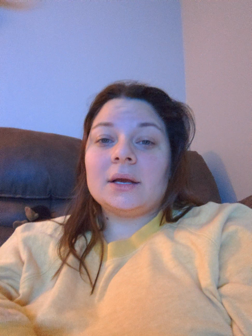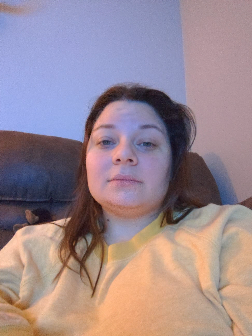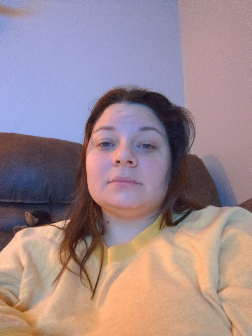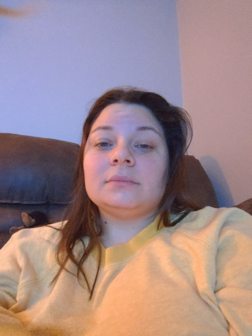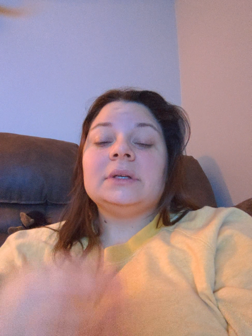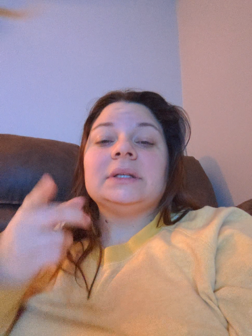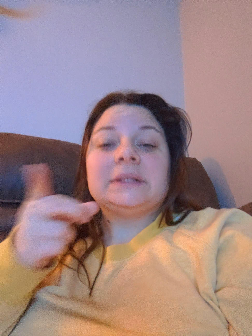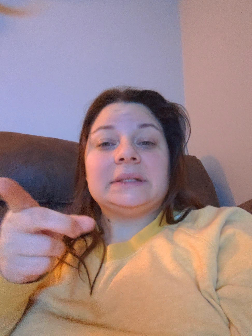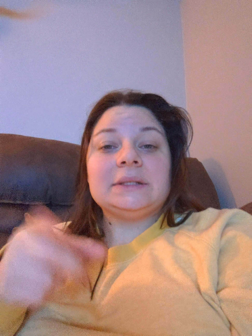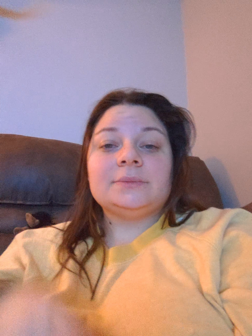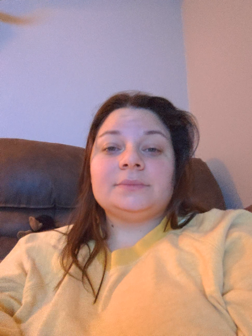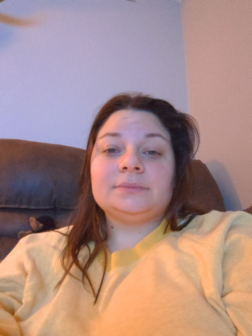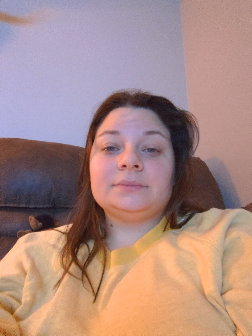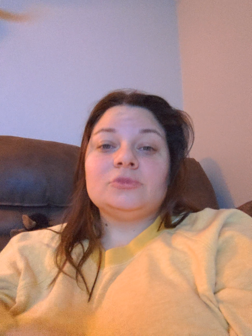he/she/it